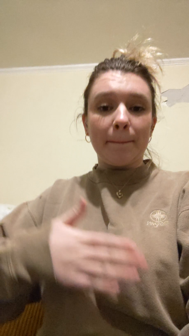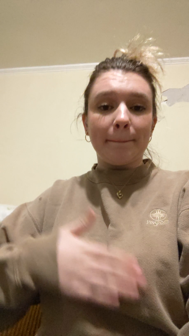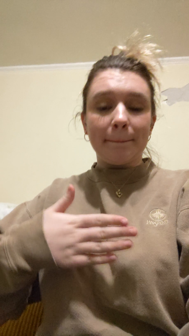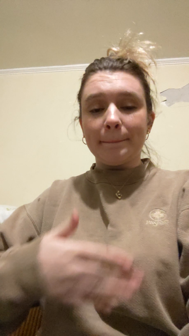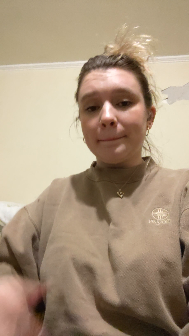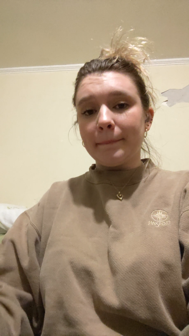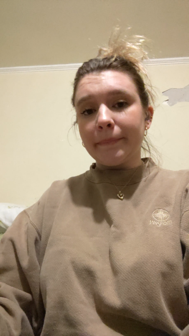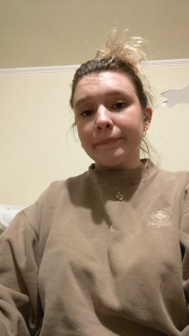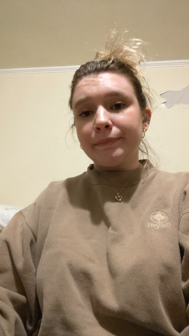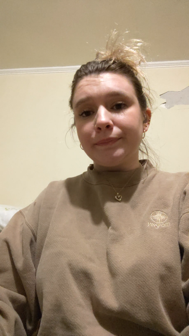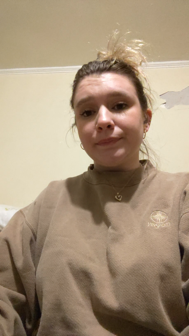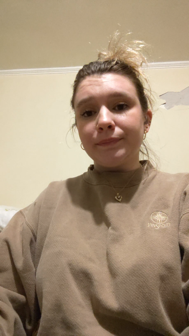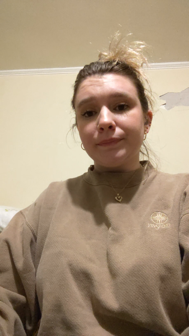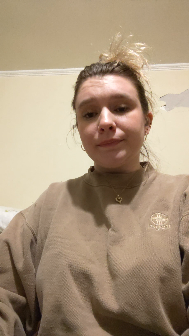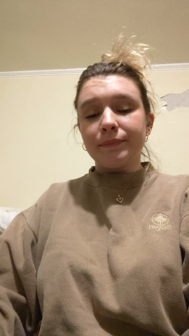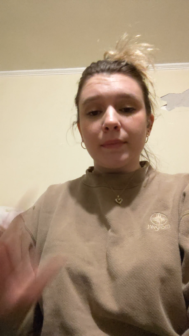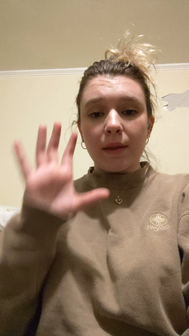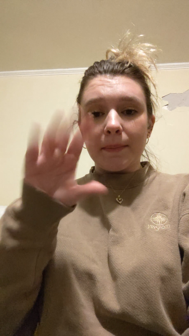bite